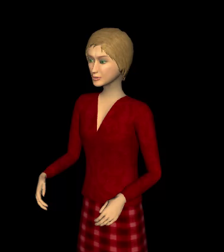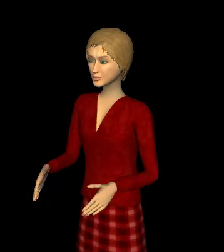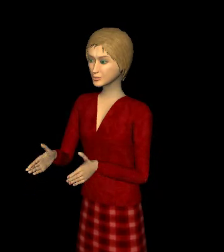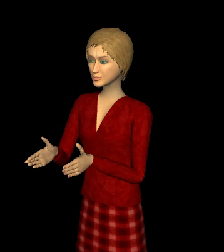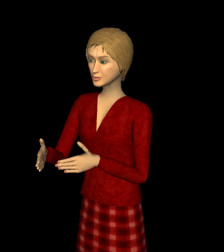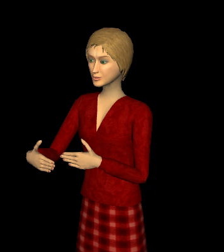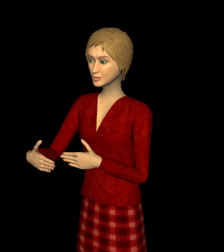حزمة